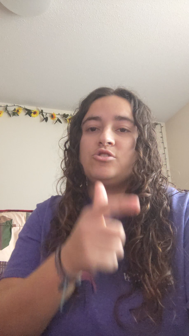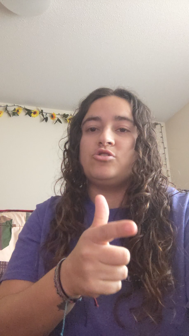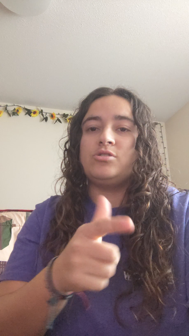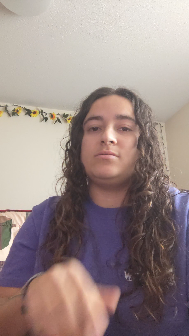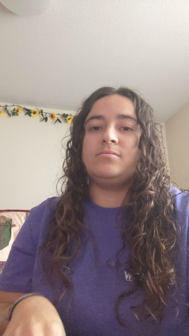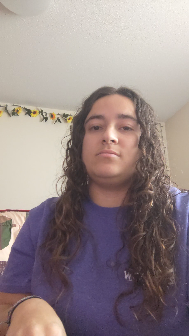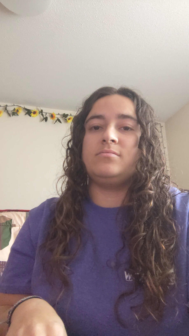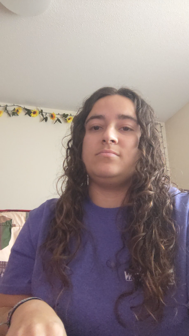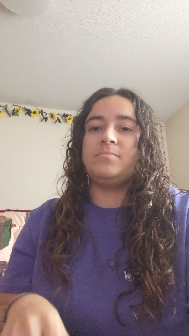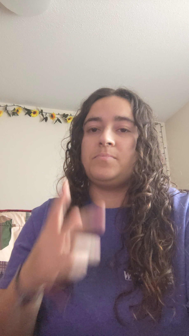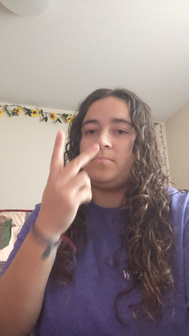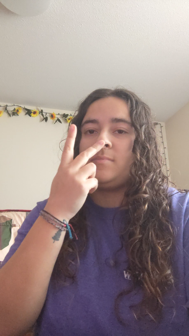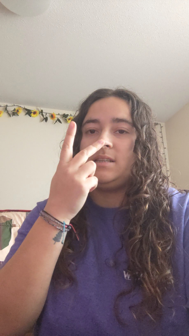penis